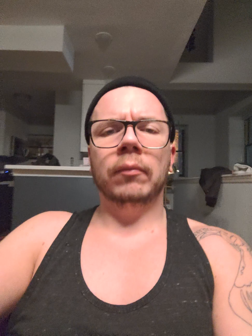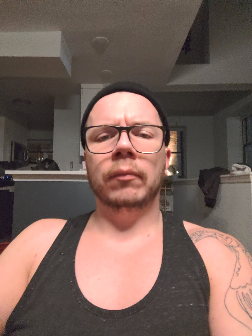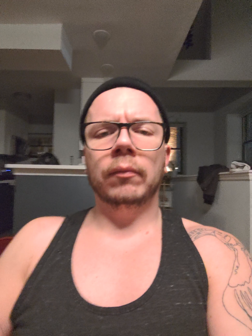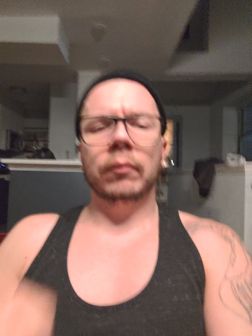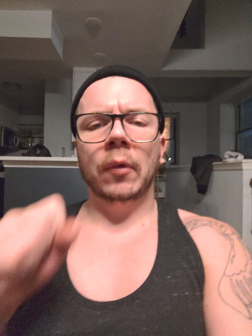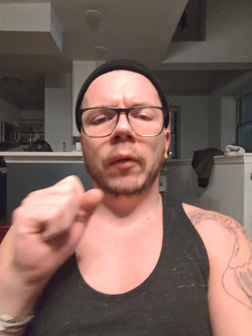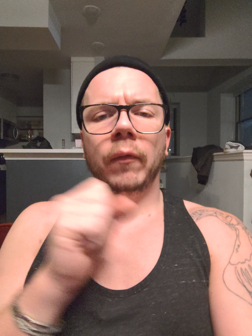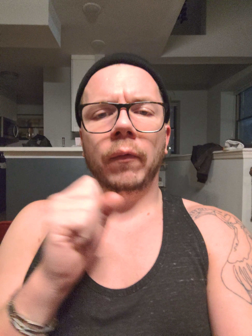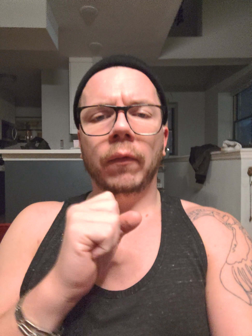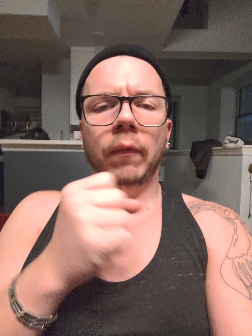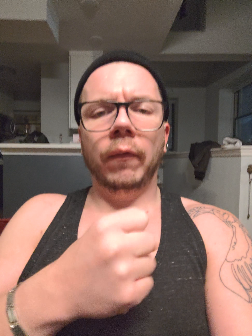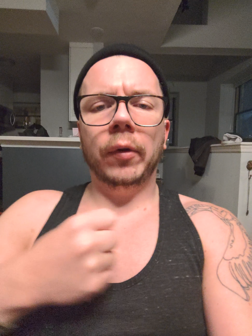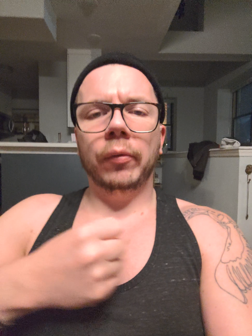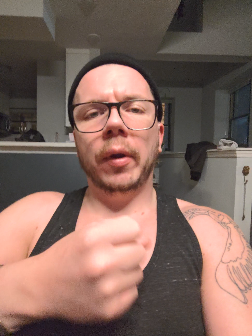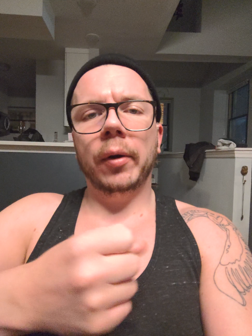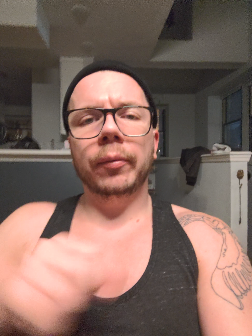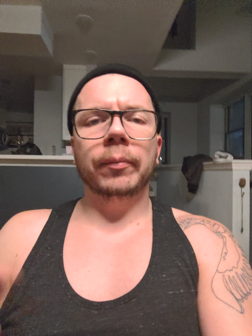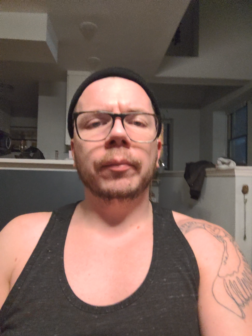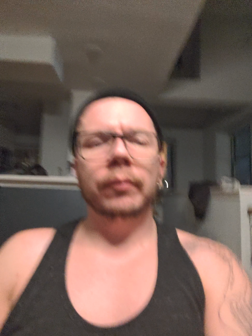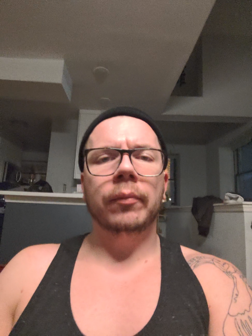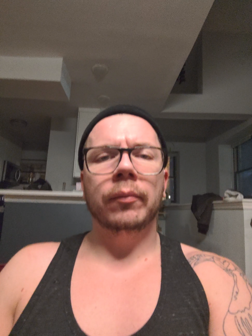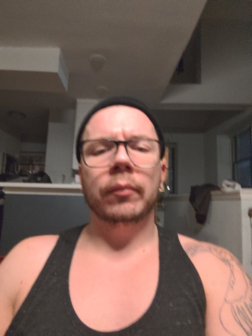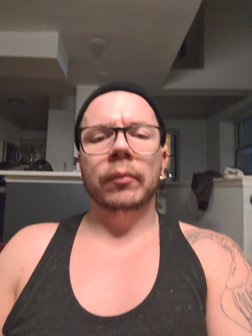refrigerator